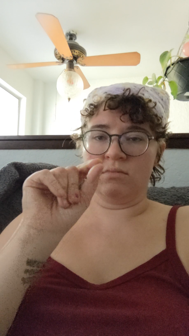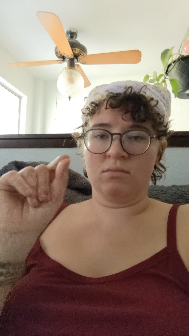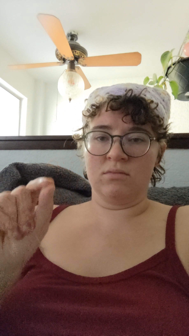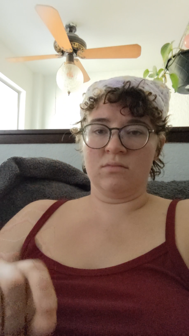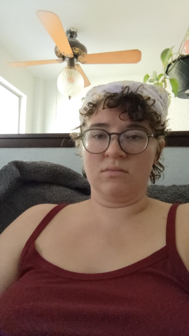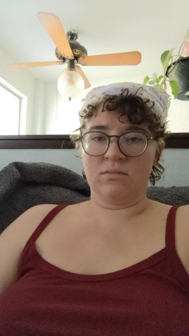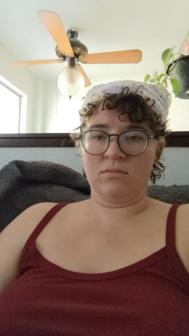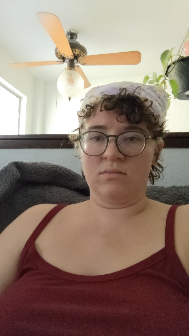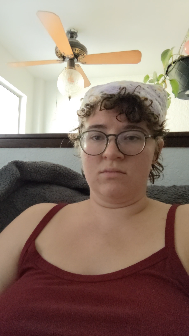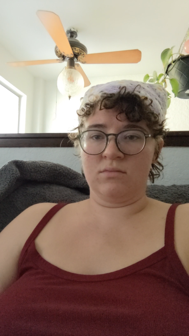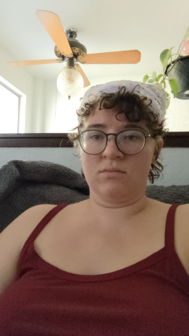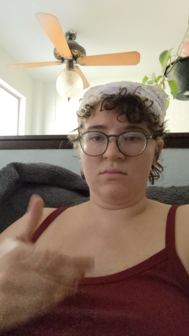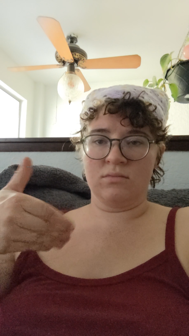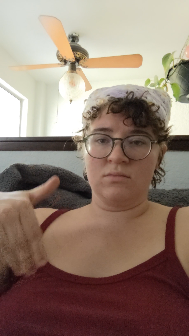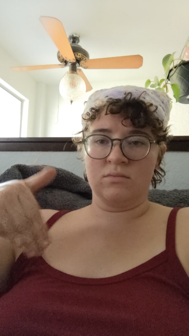shorts